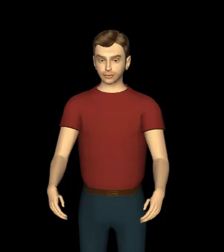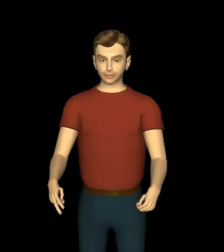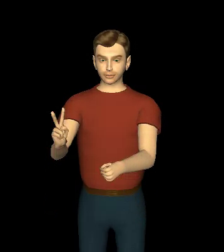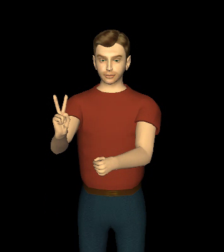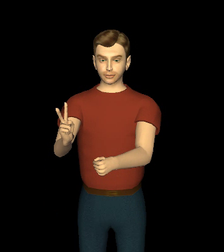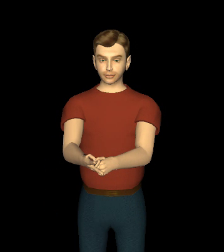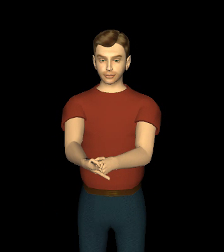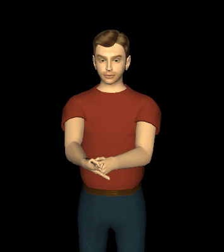سيء